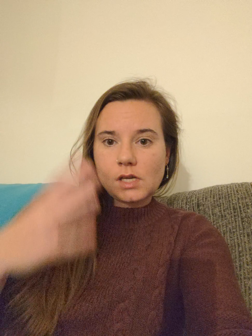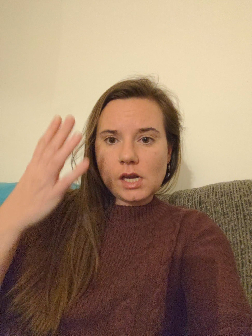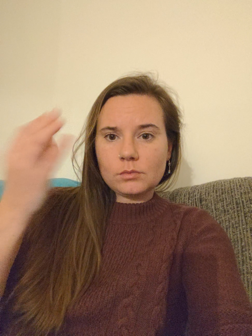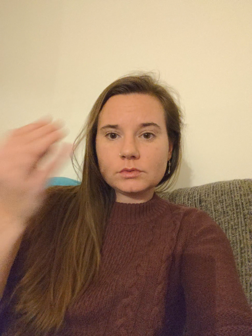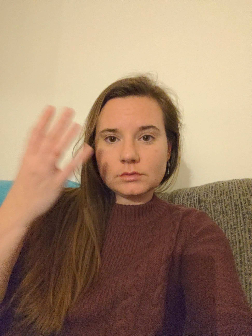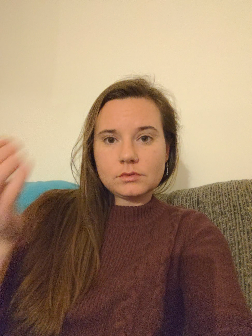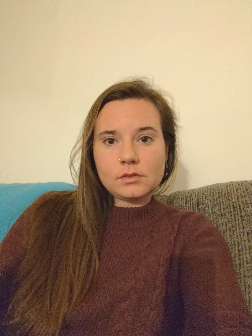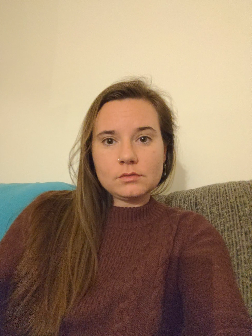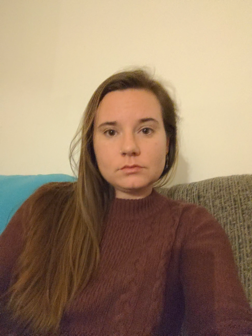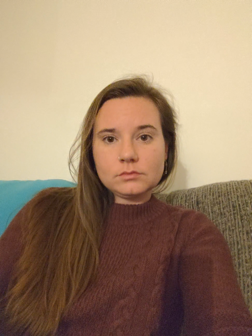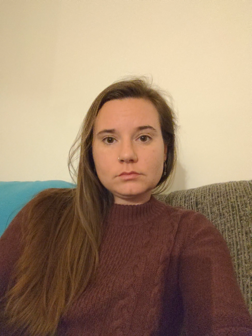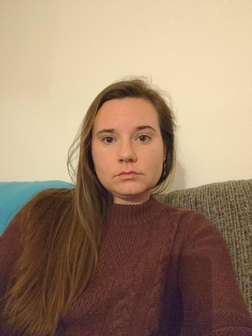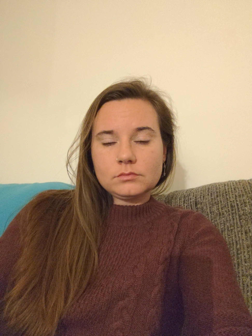outside